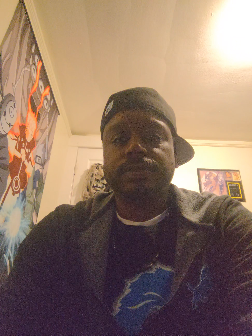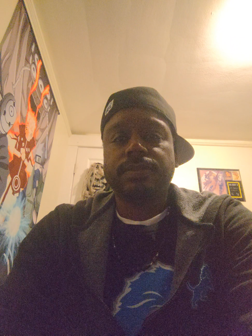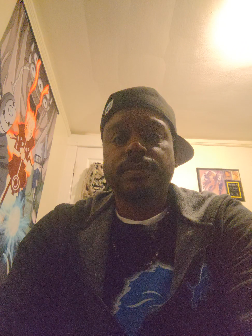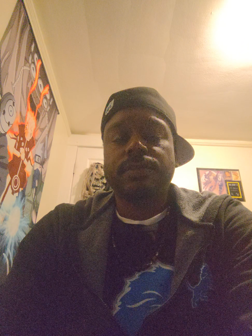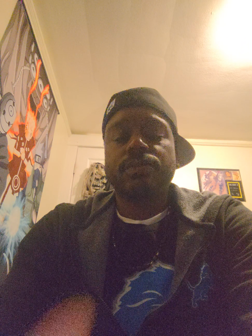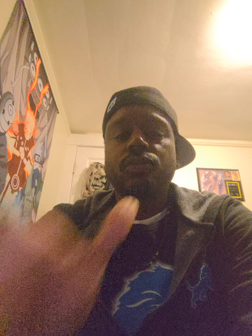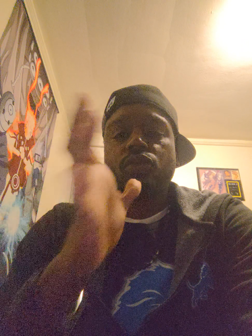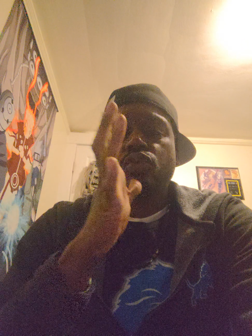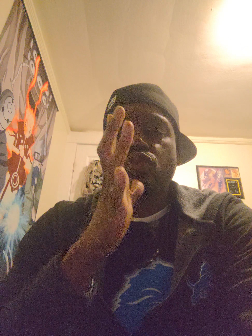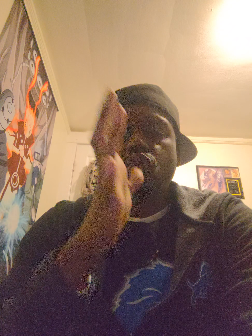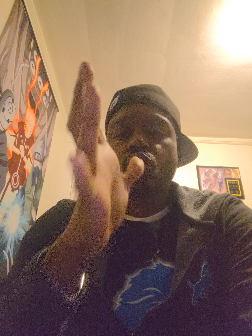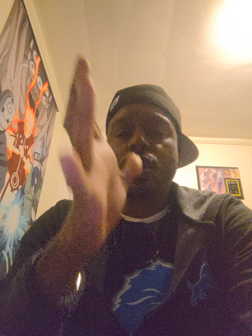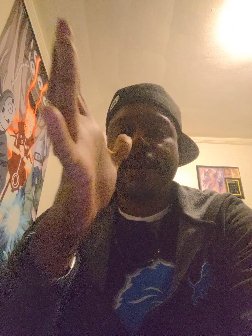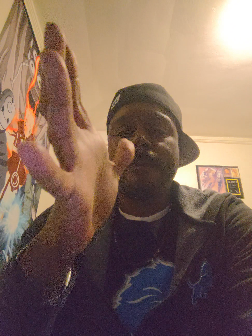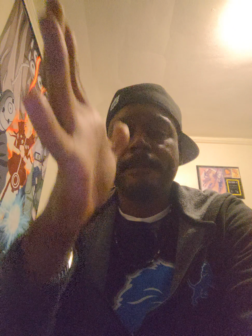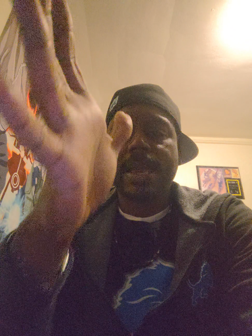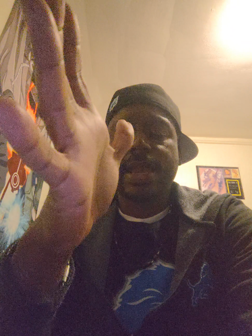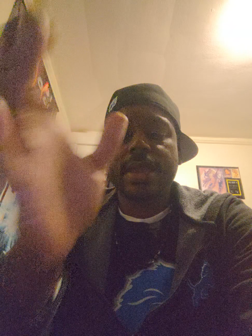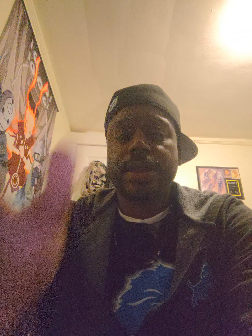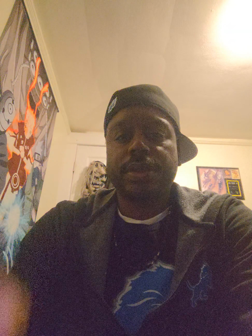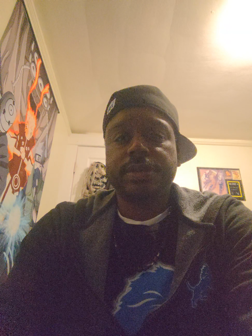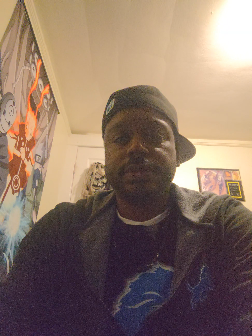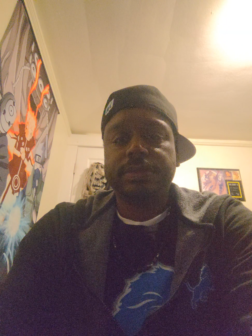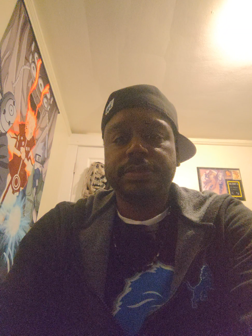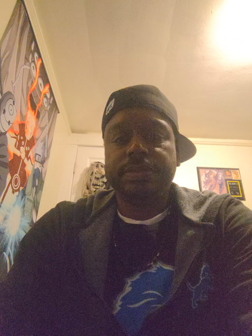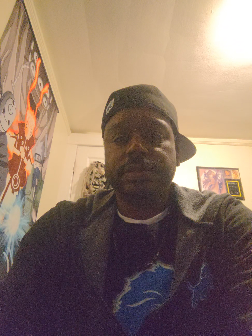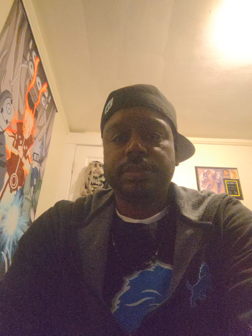grandma